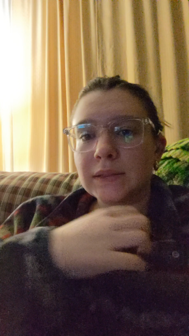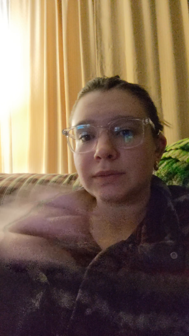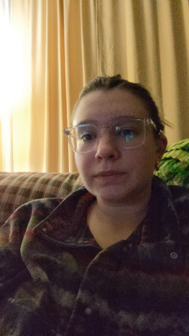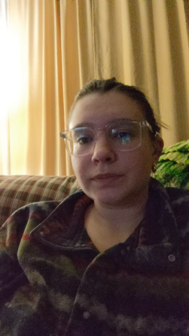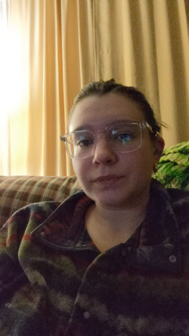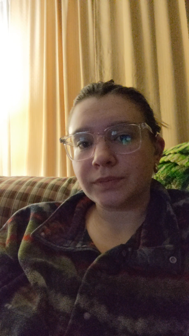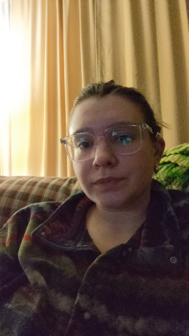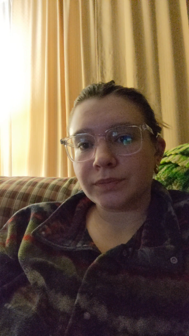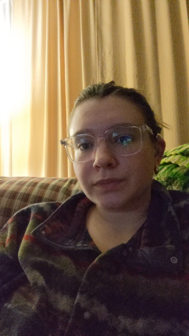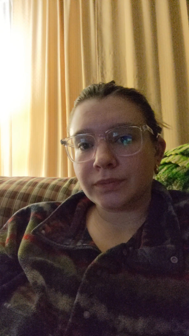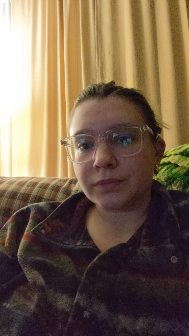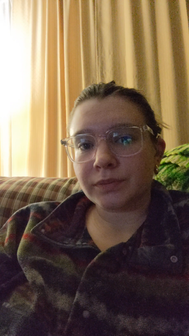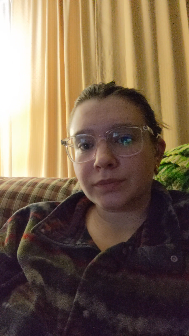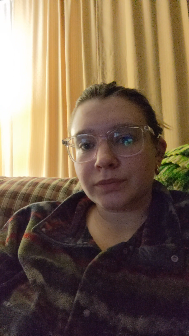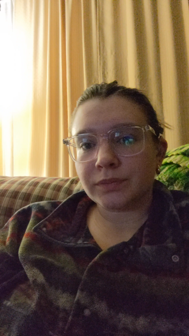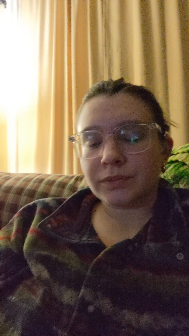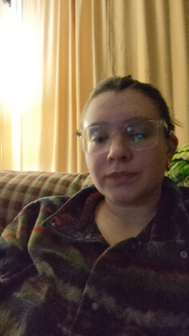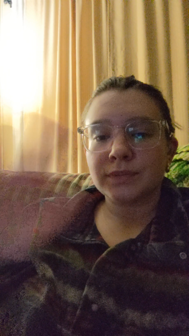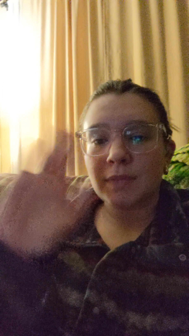hi